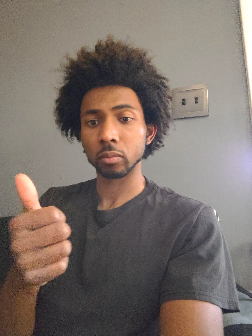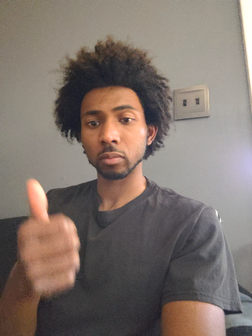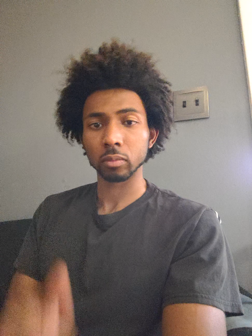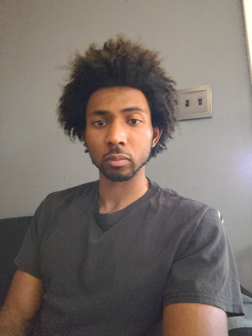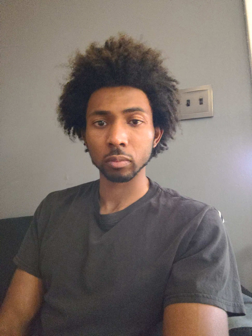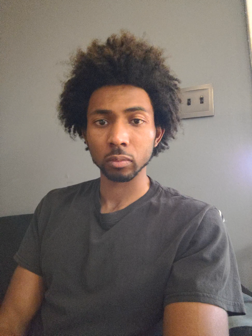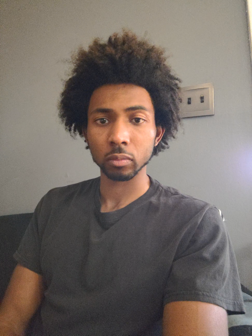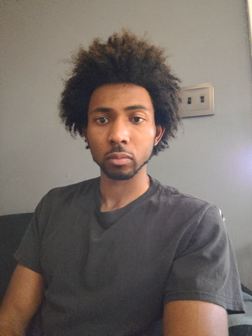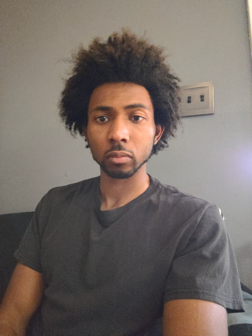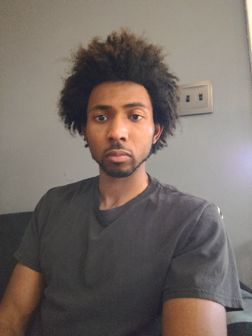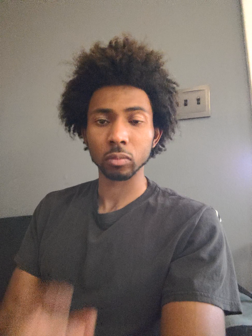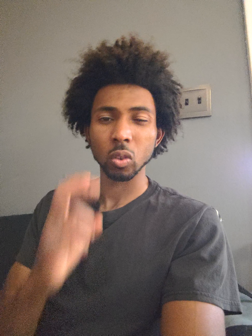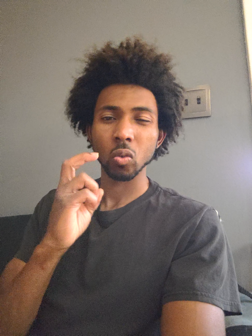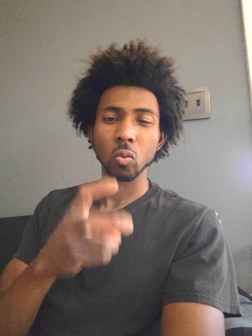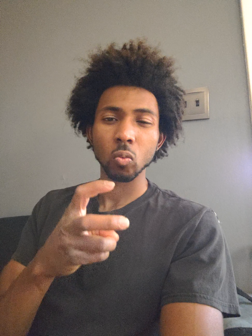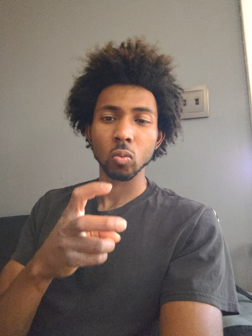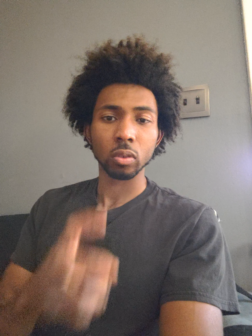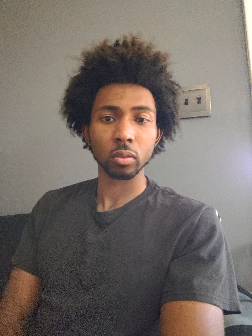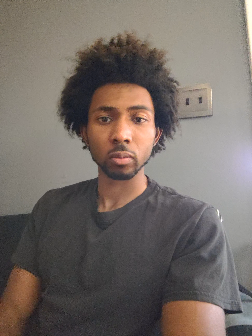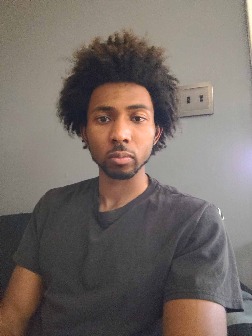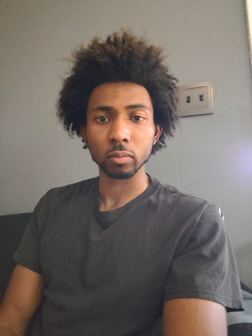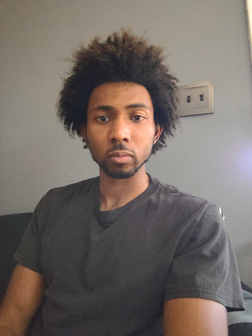hard